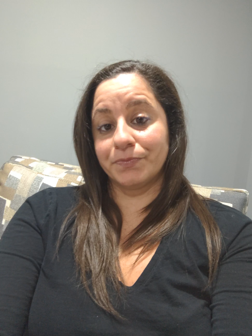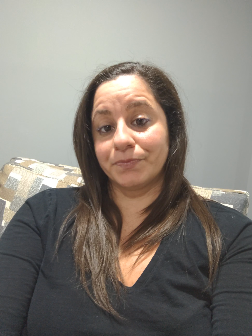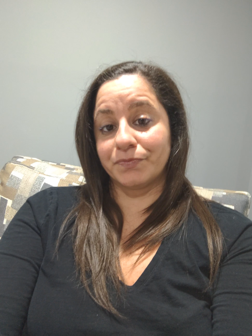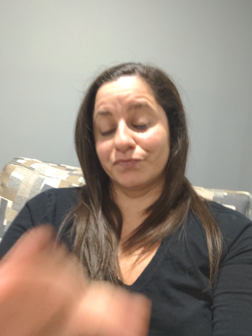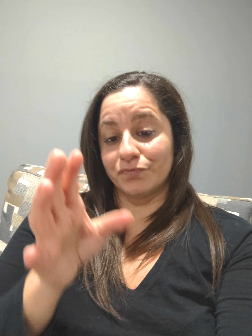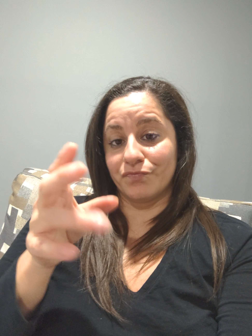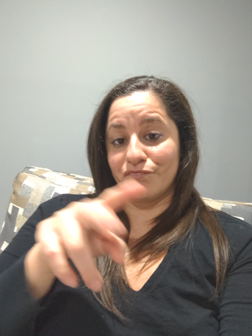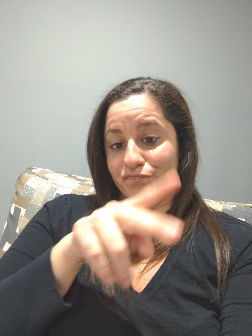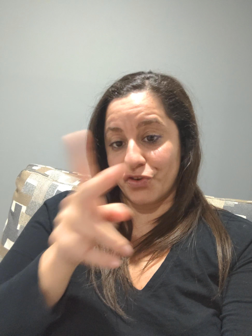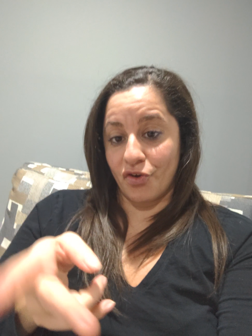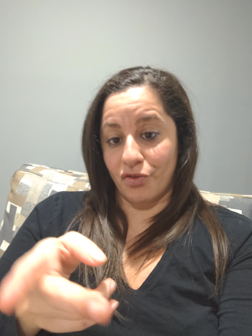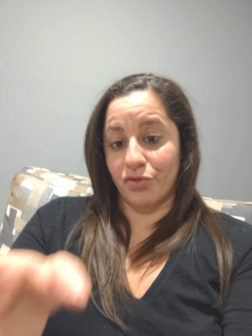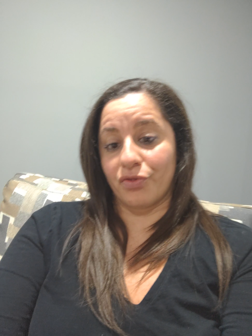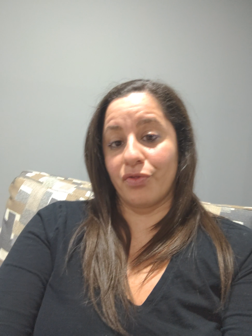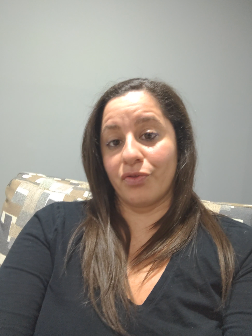fall